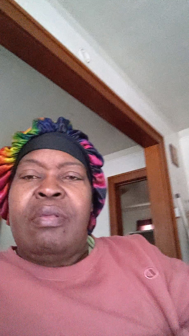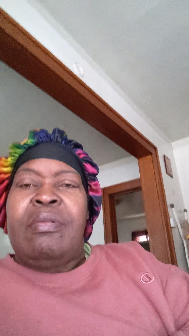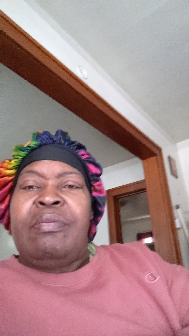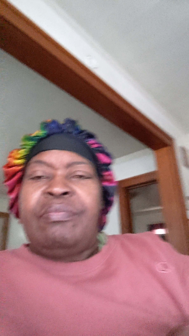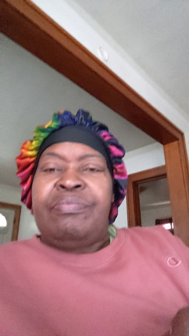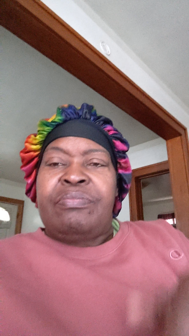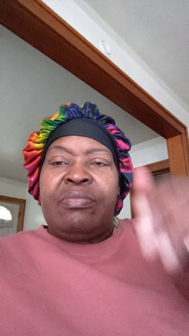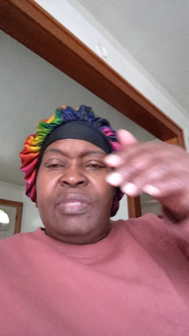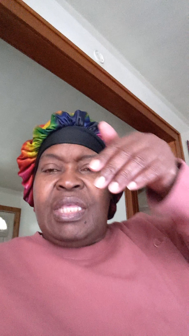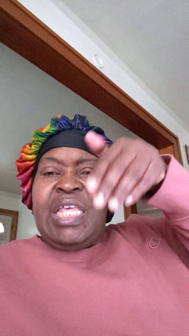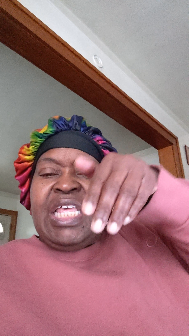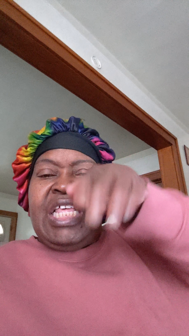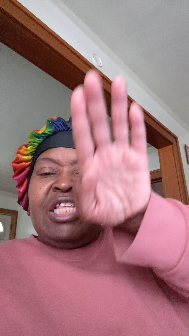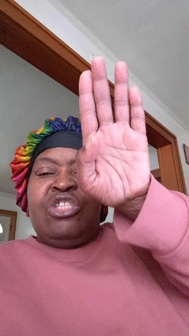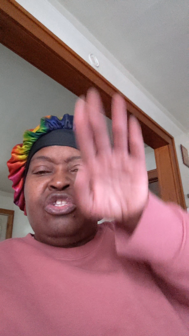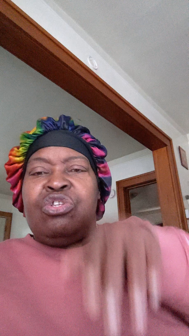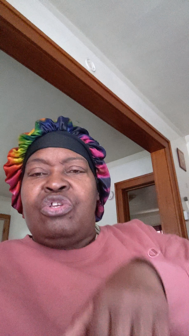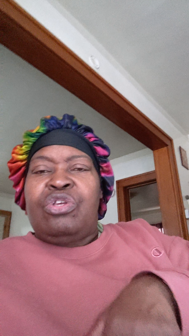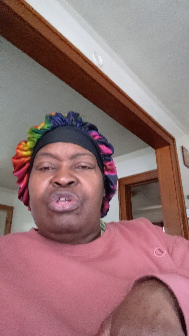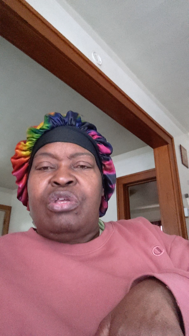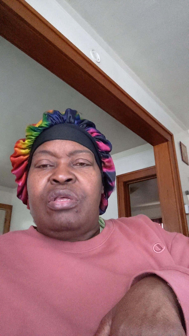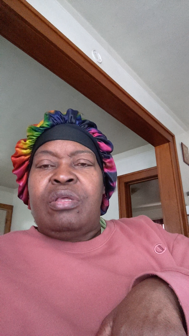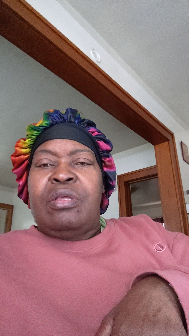enter